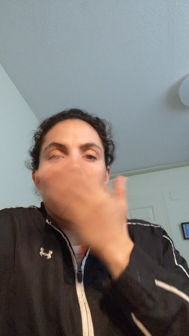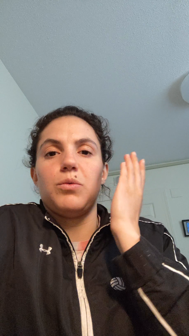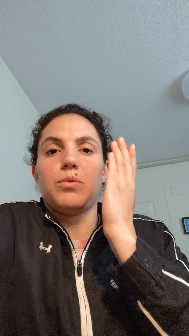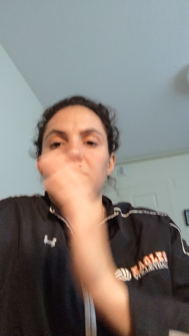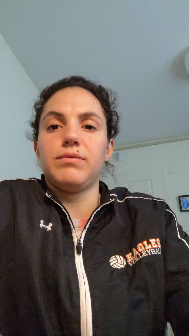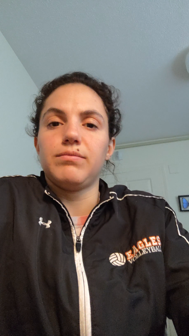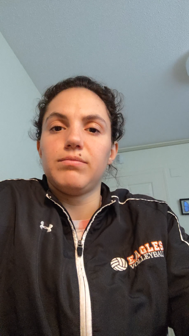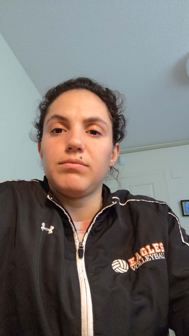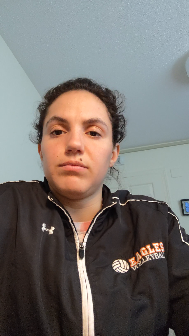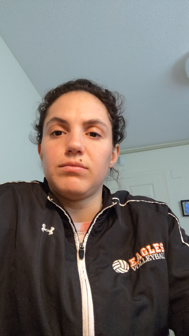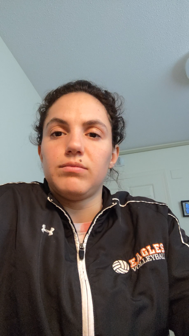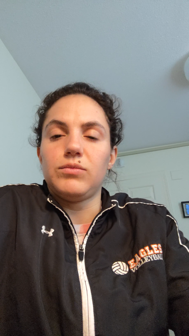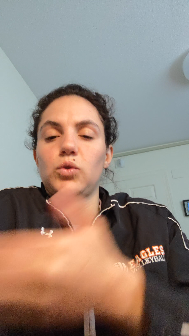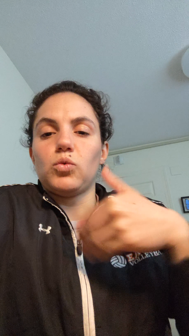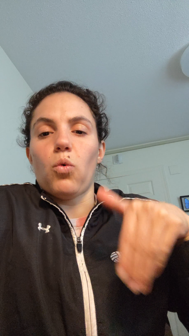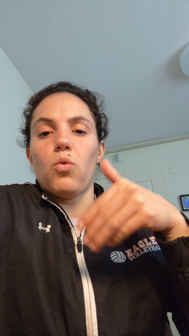shorts